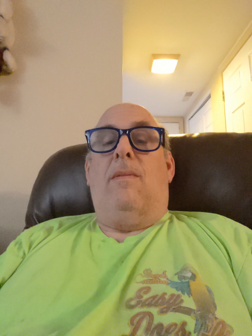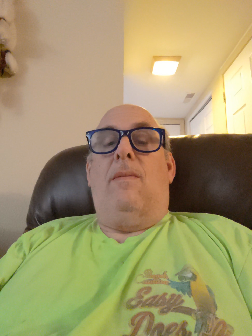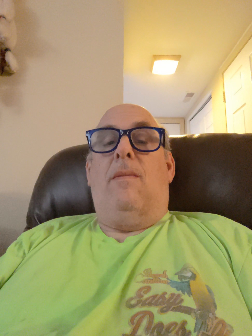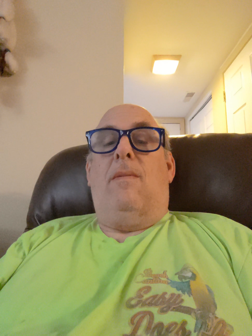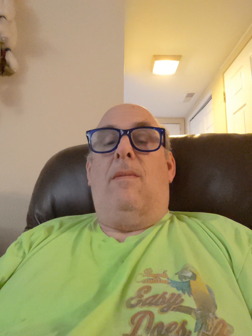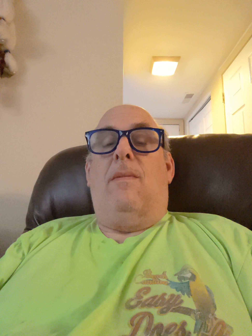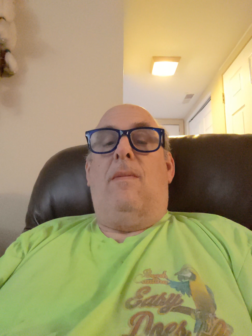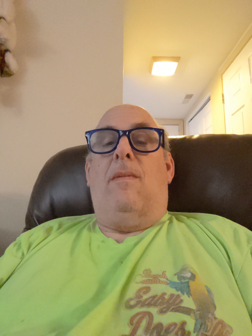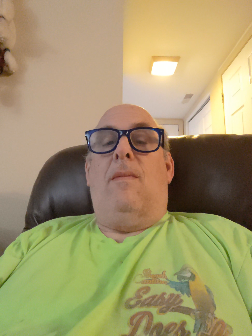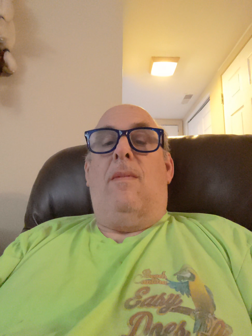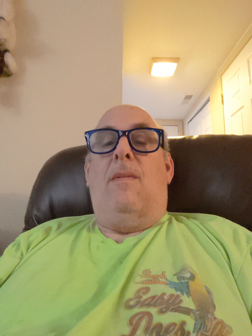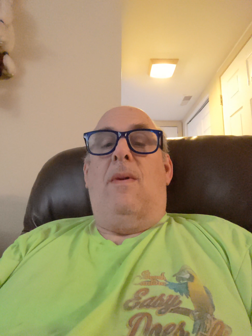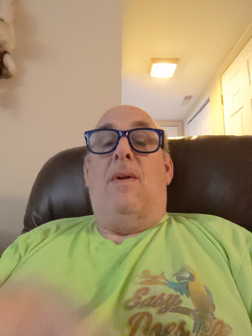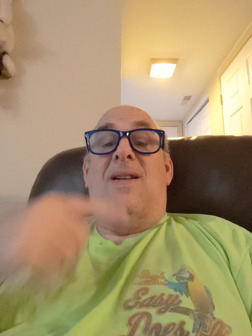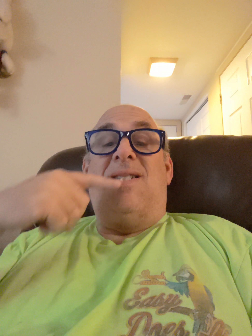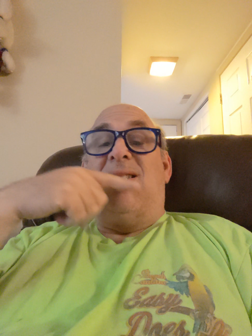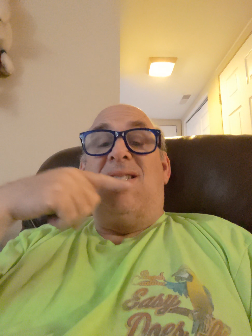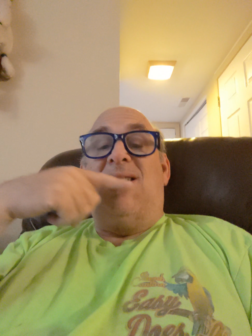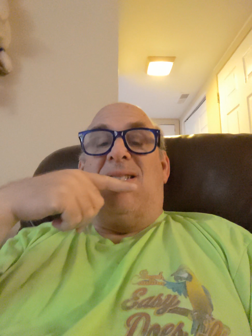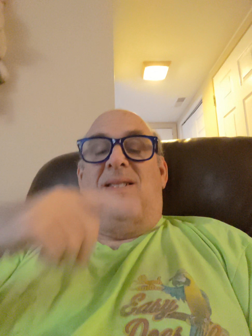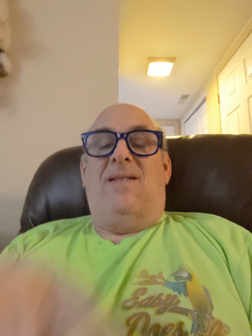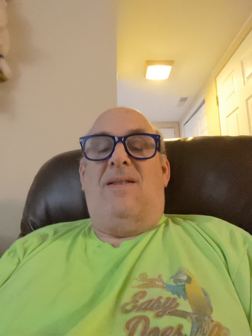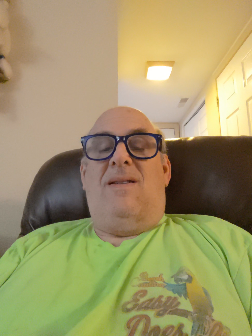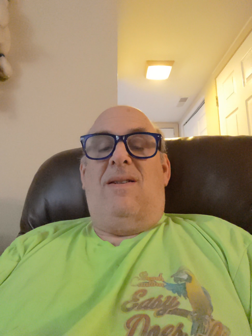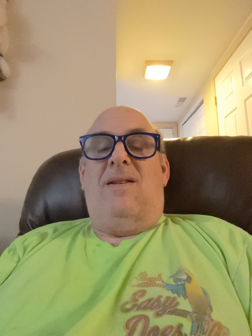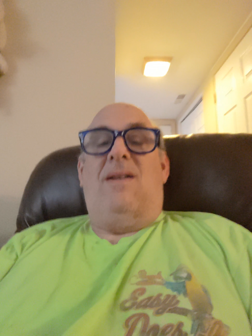toothbrush